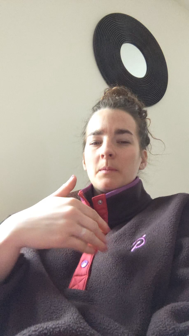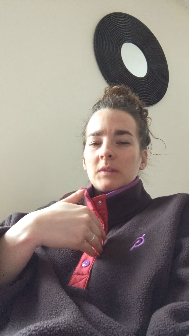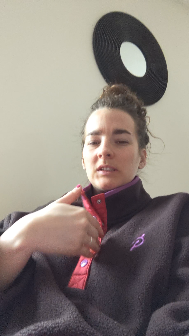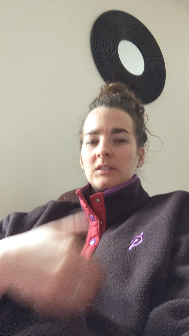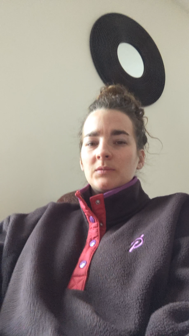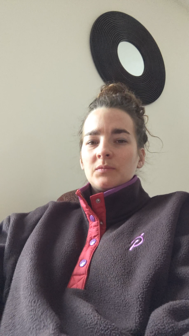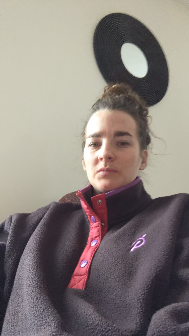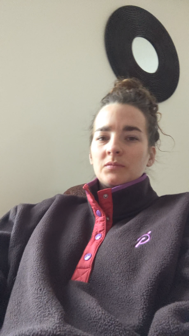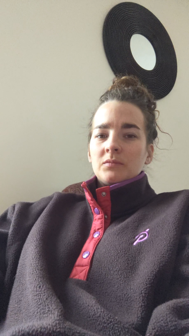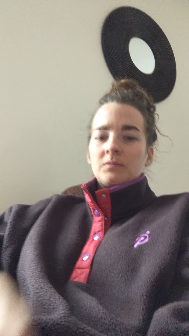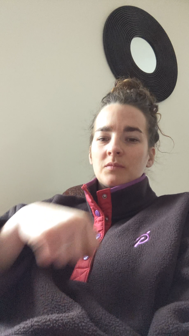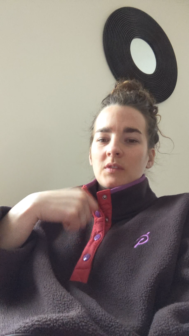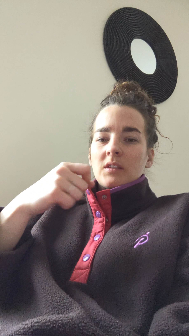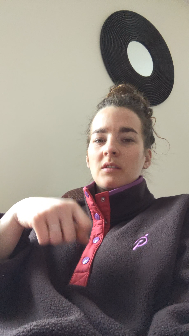bicycle